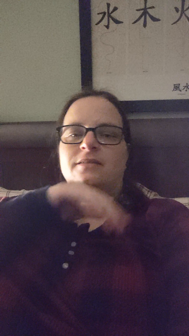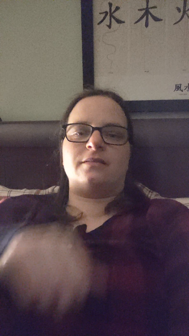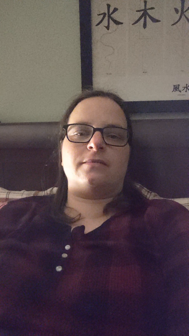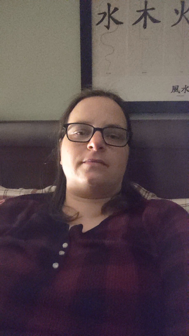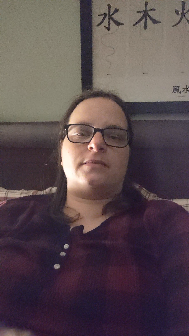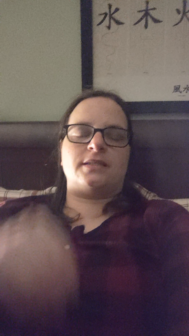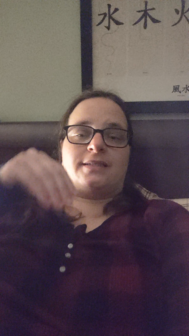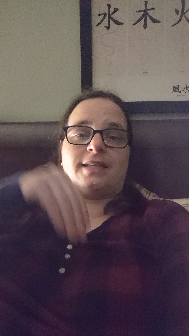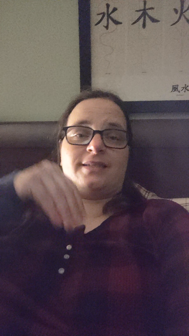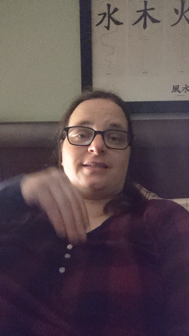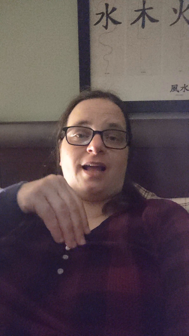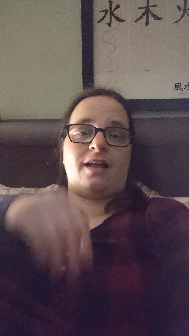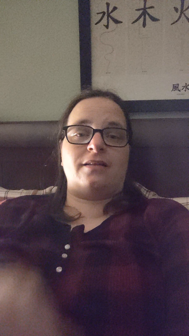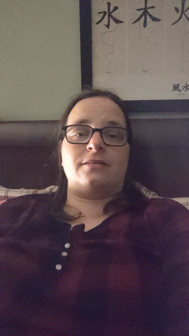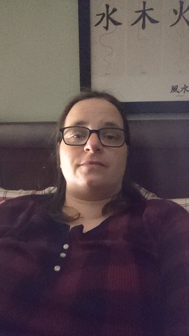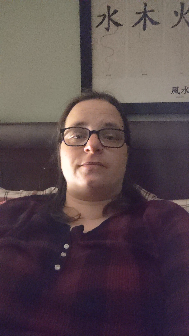inside